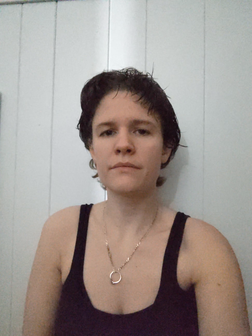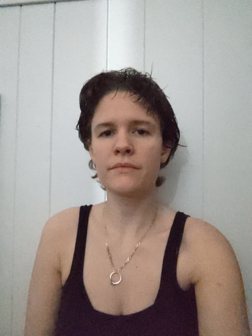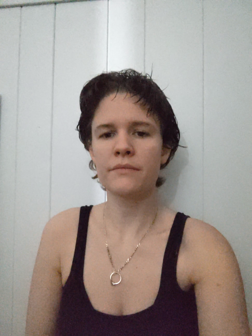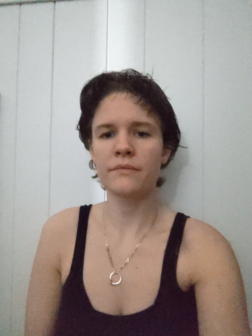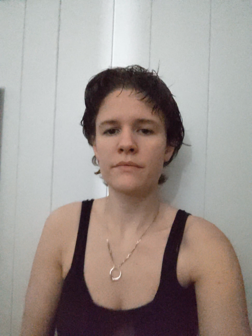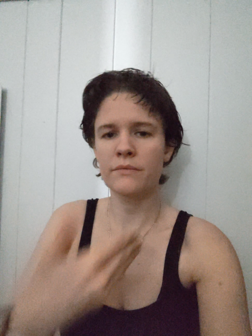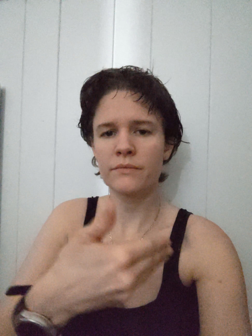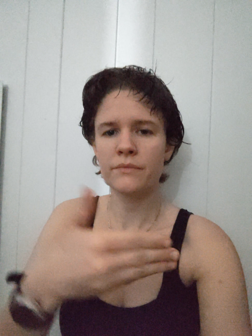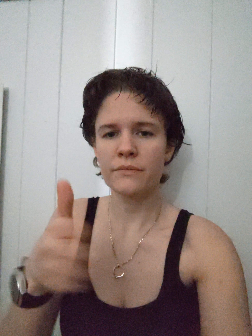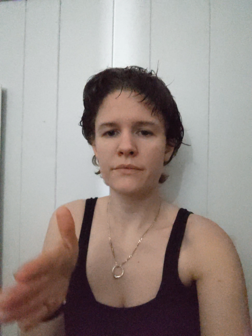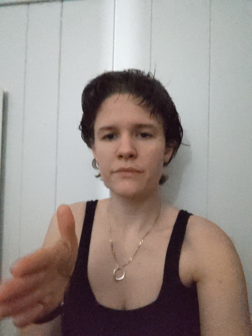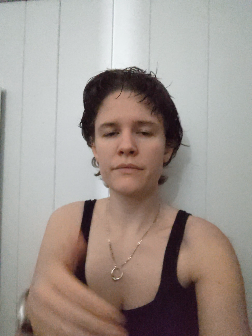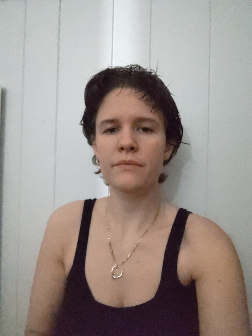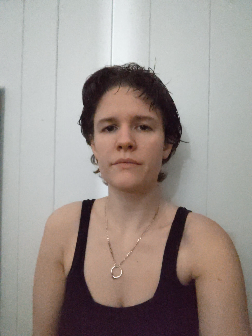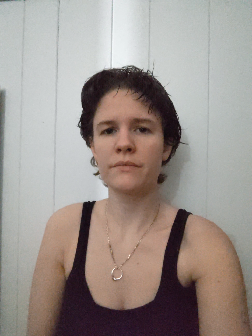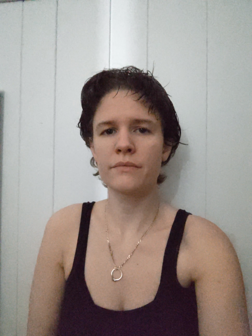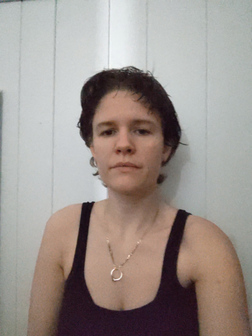room